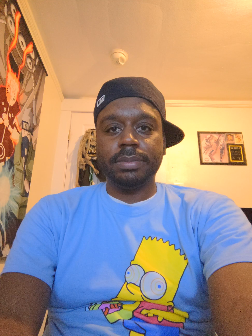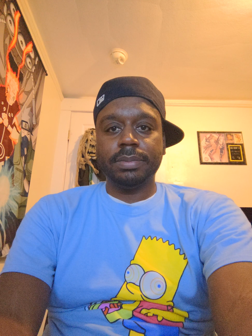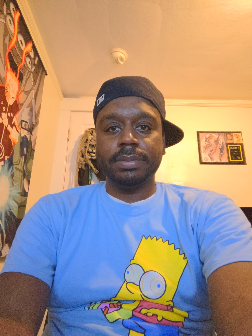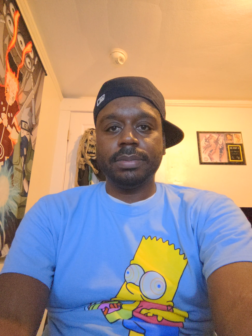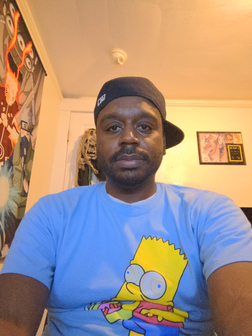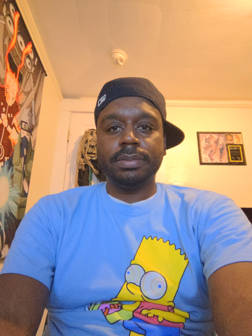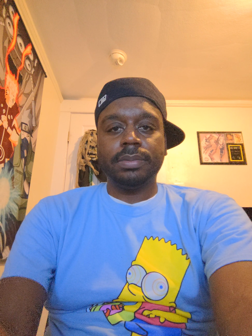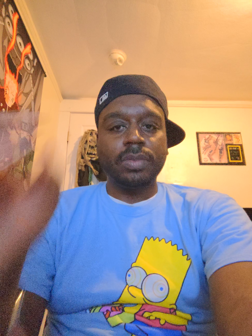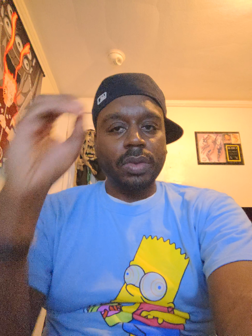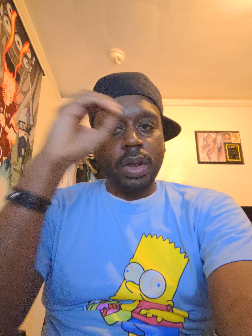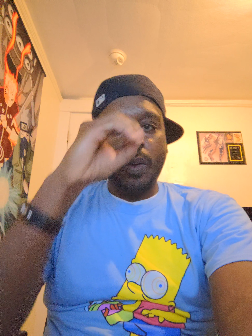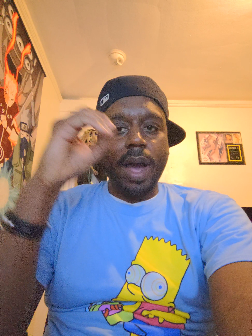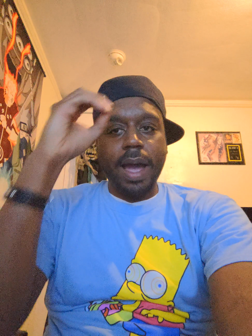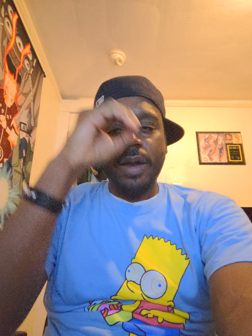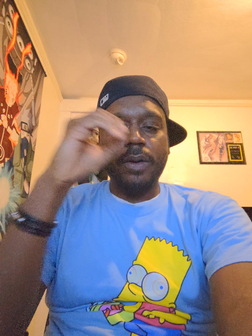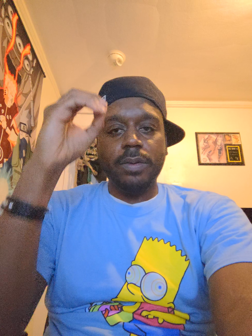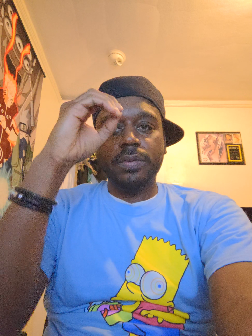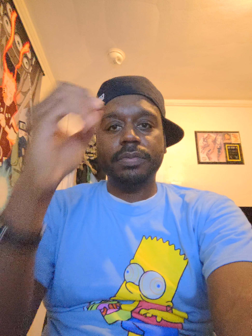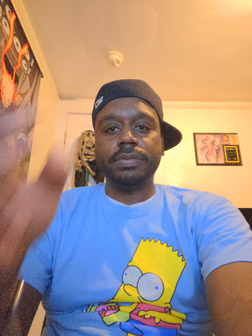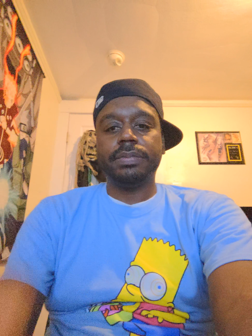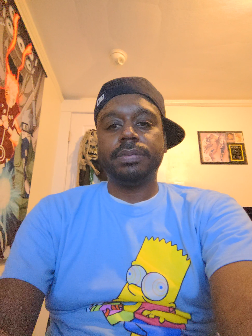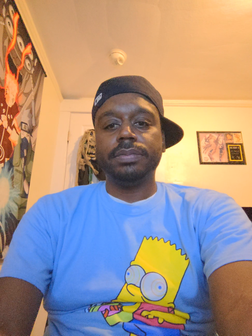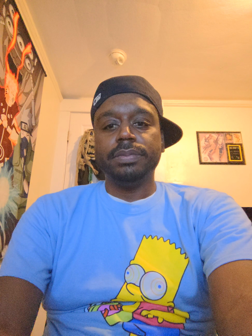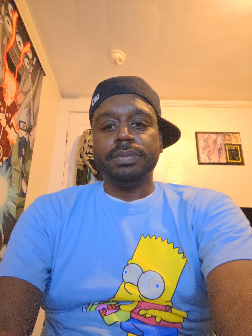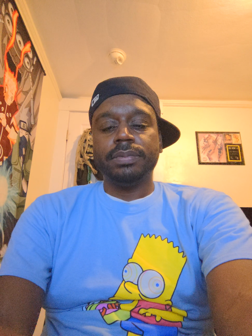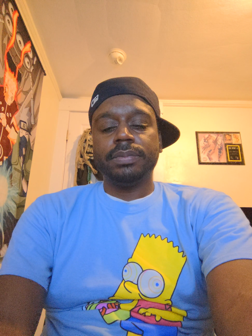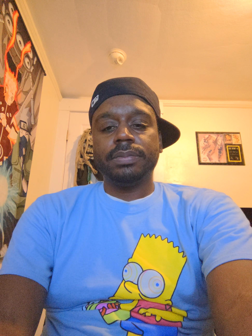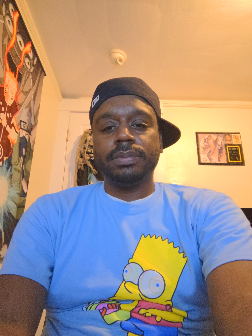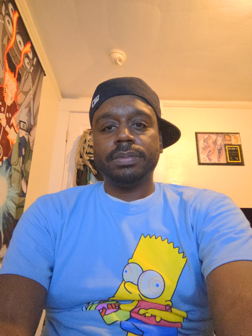owl